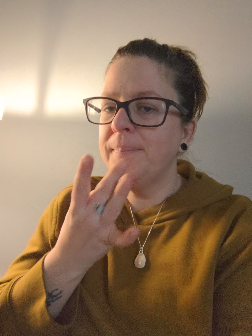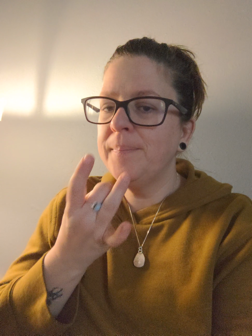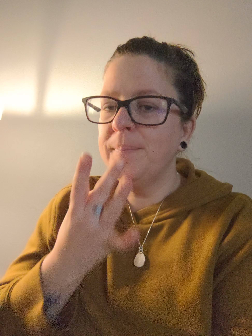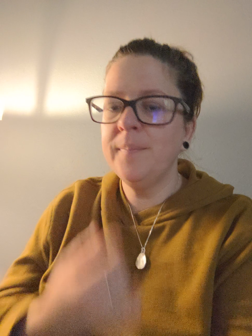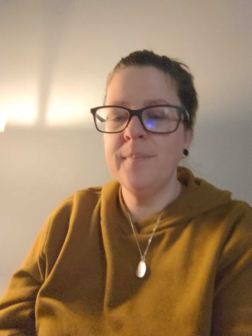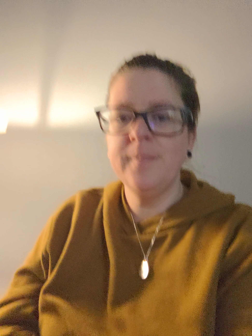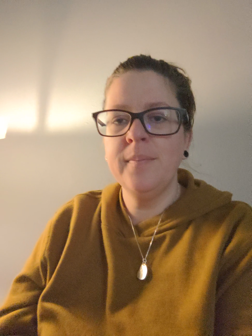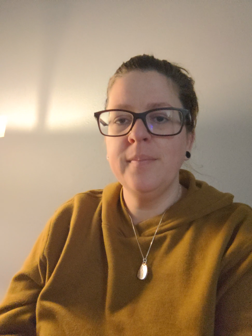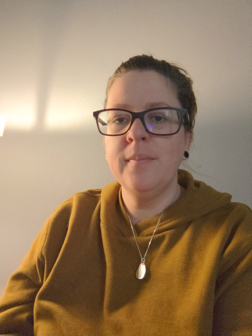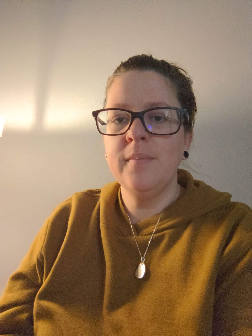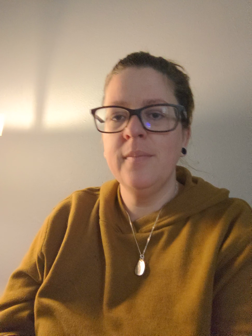lamp